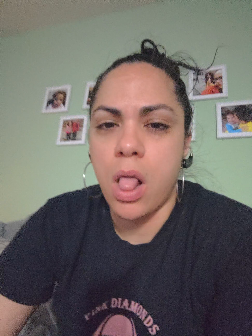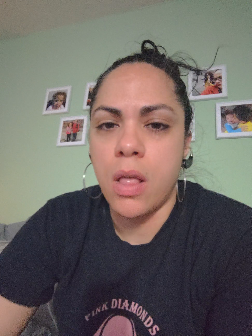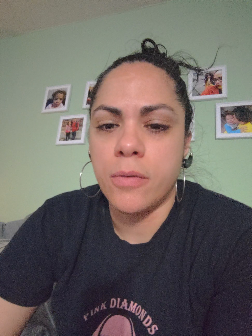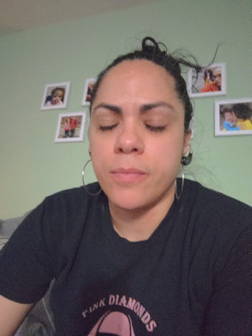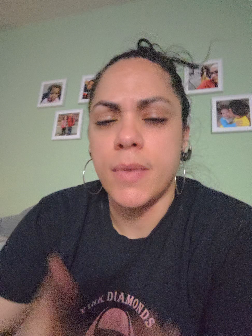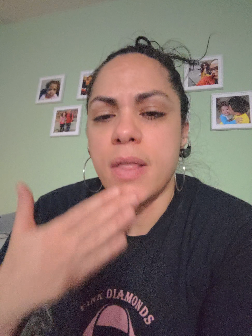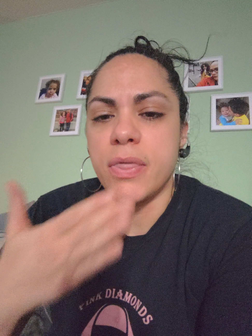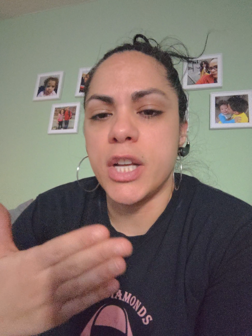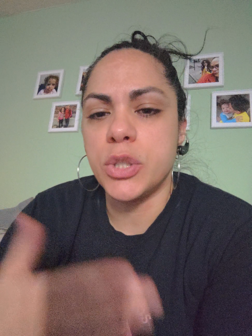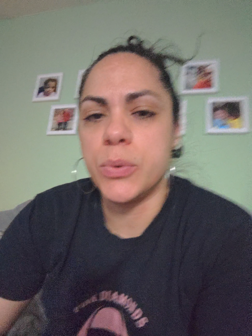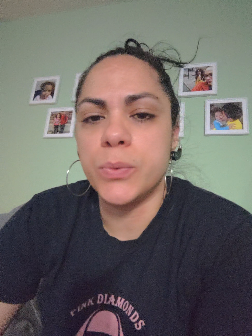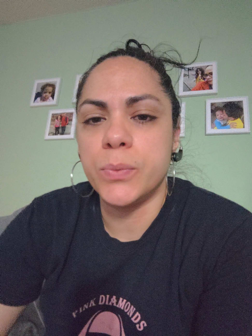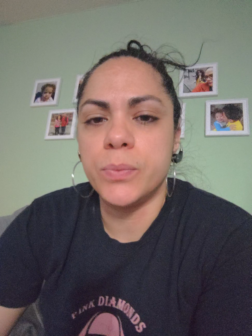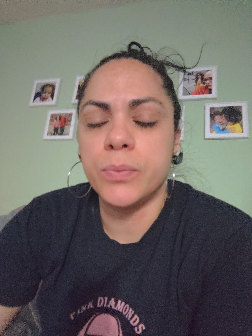thank you